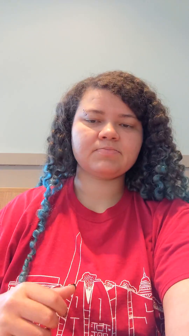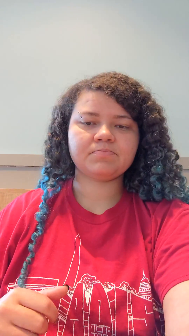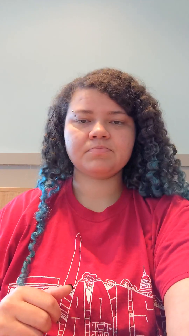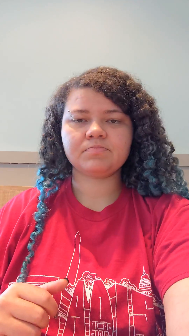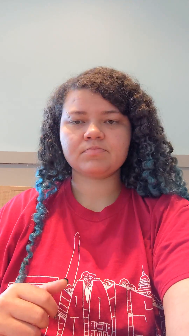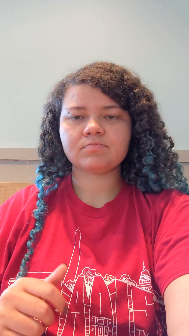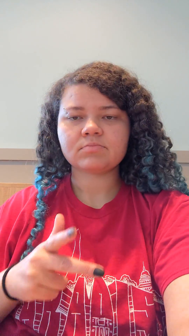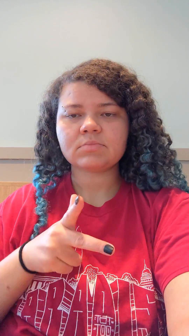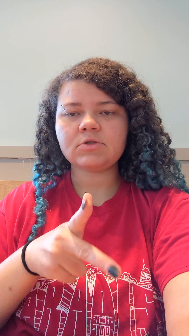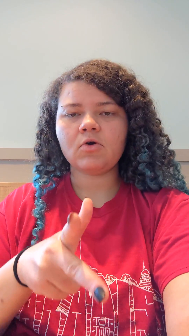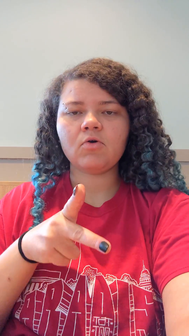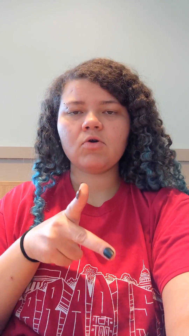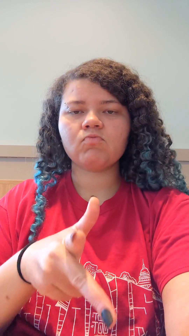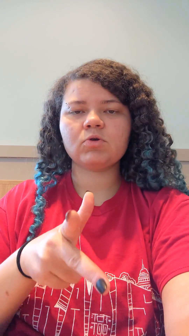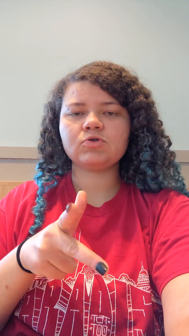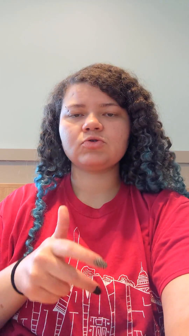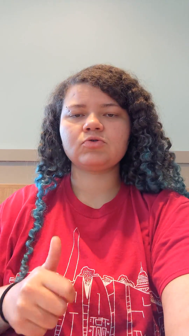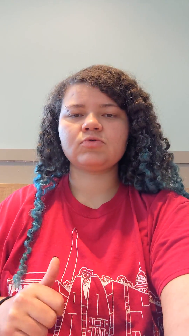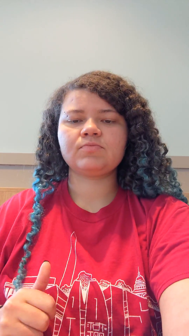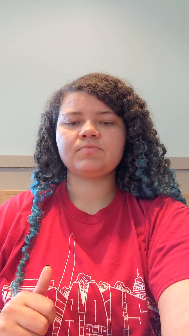garage